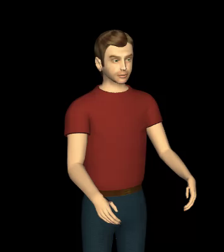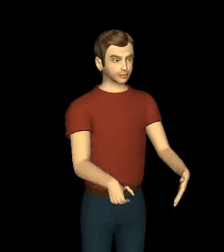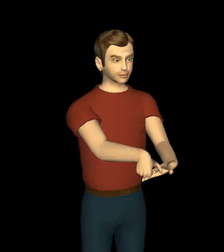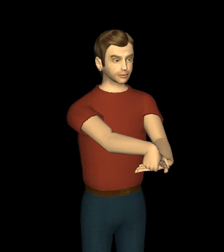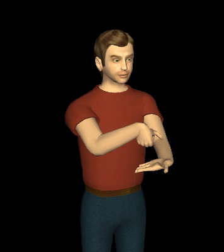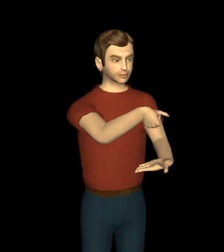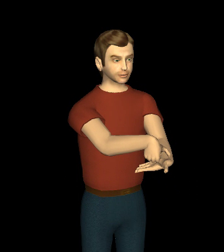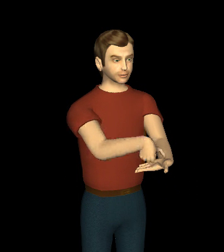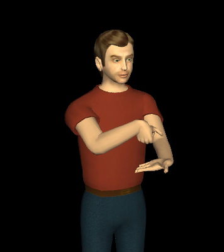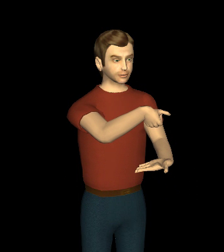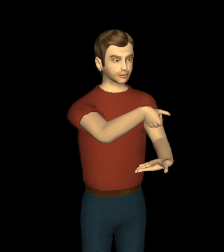حساء